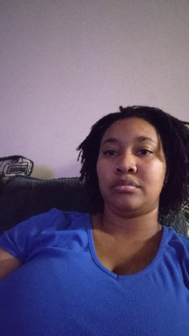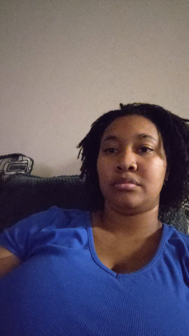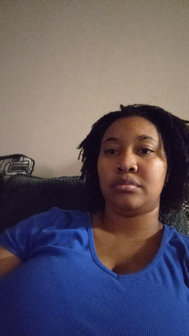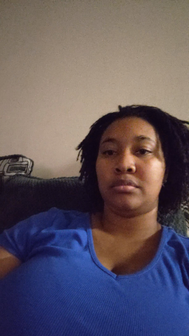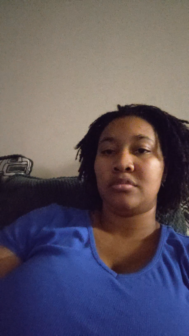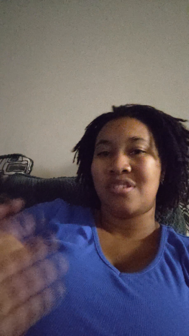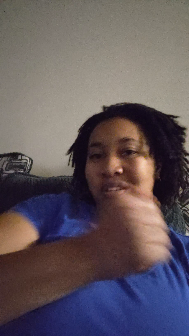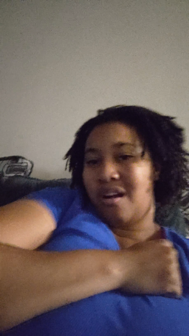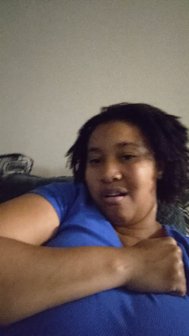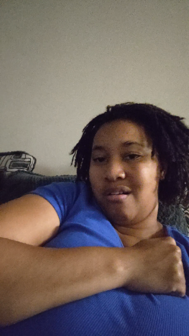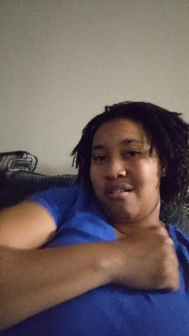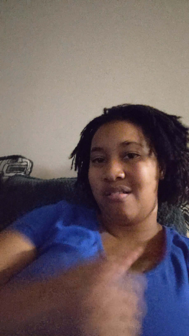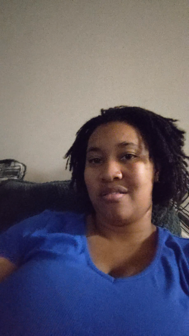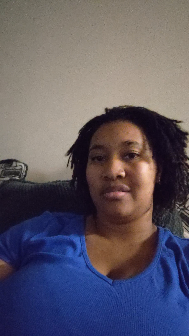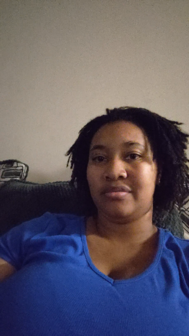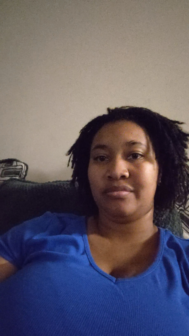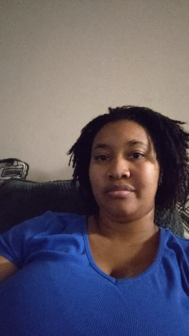hug